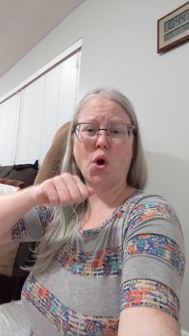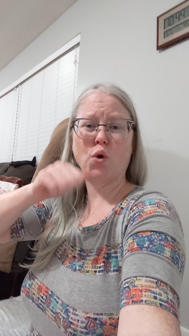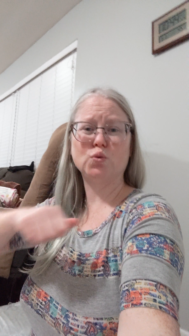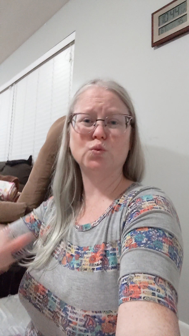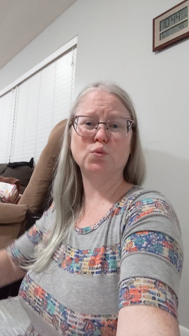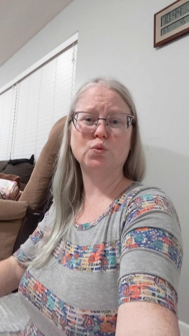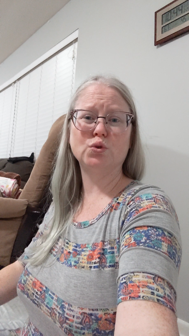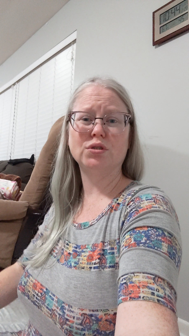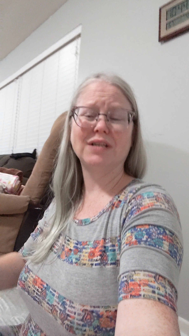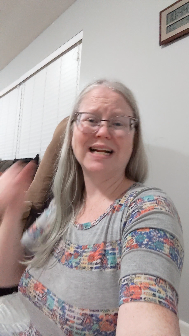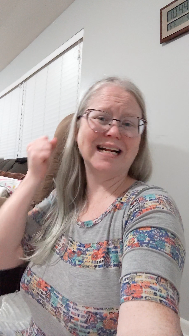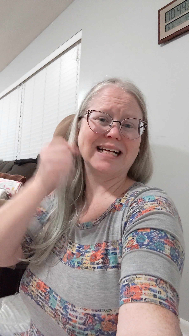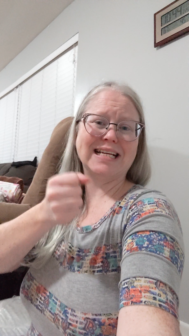hit